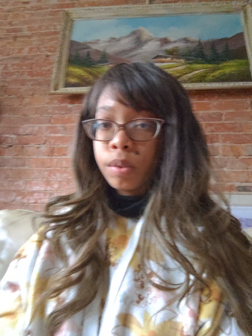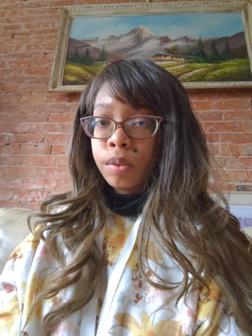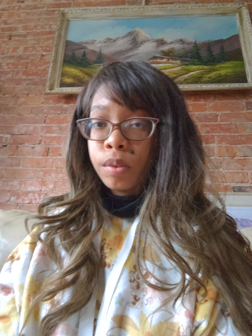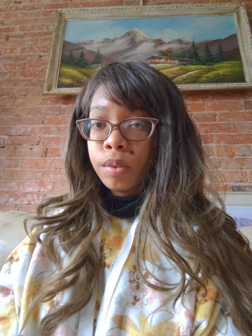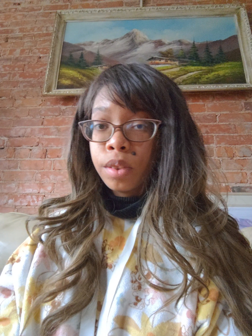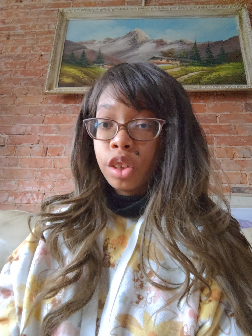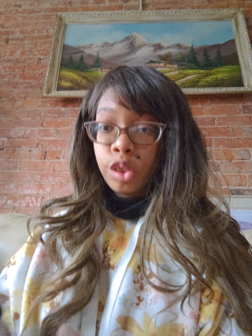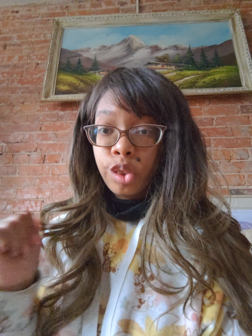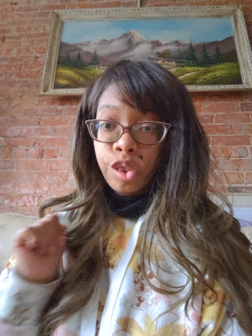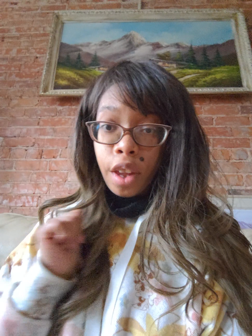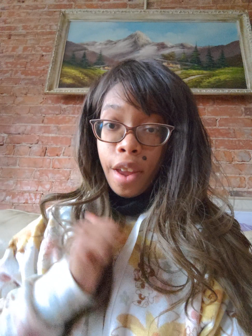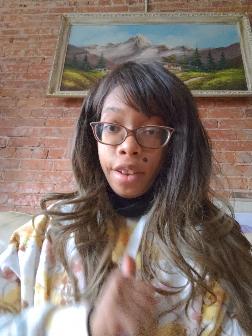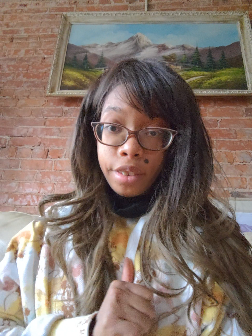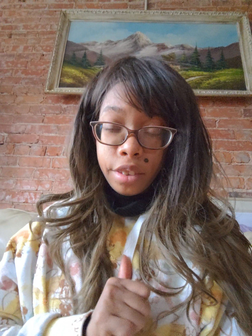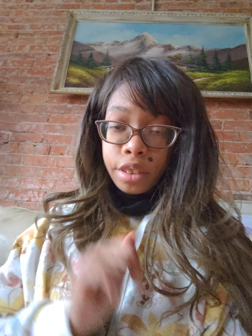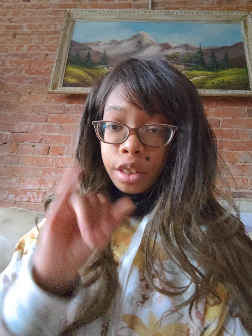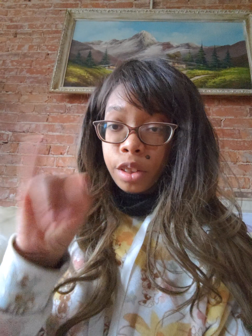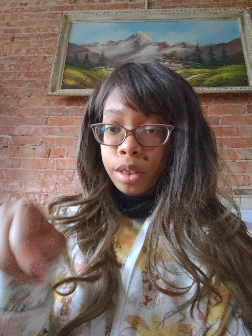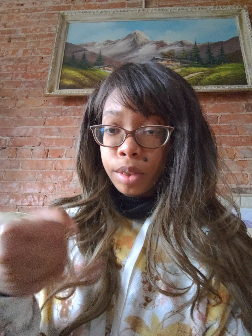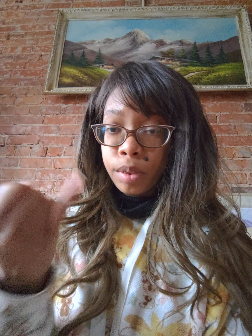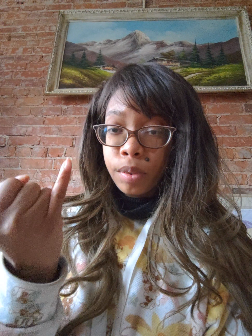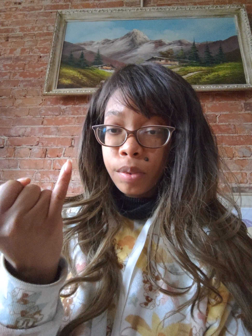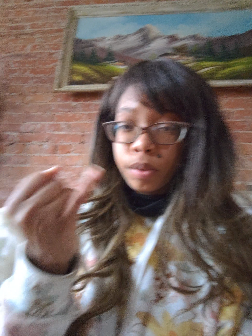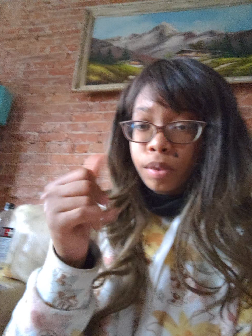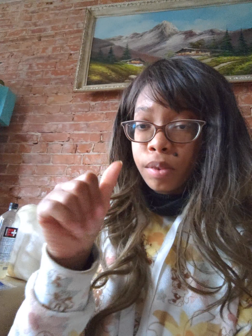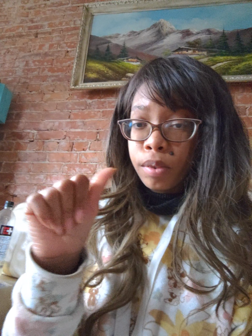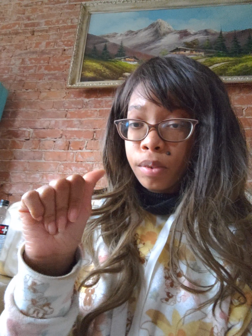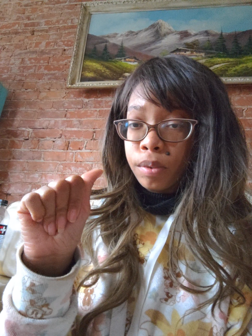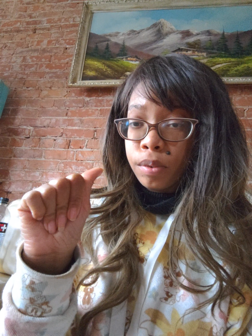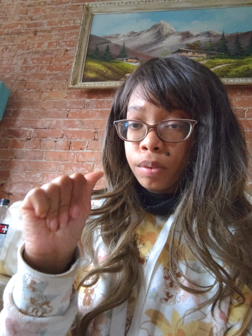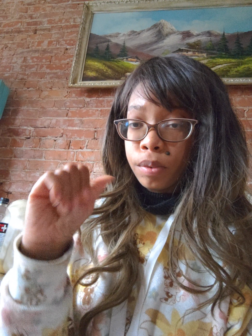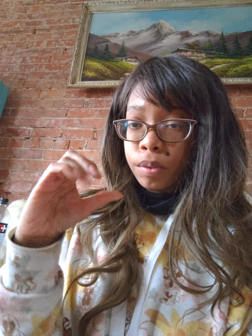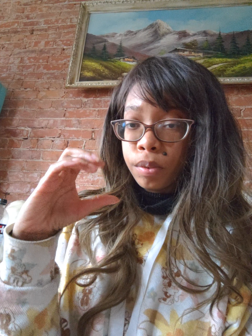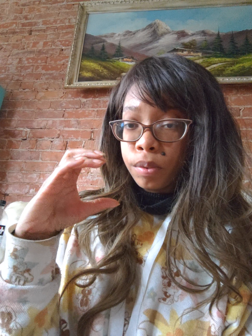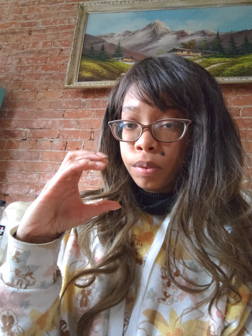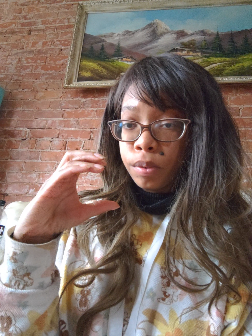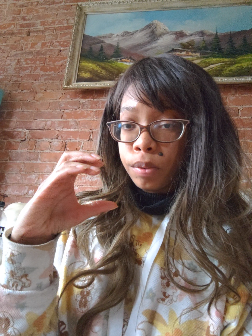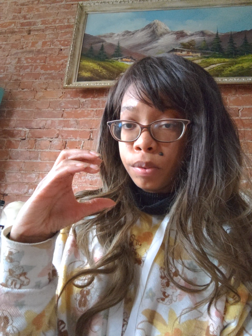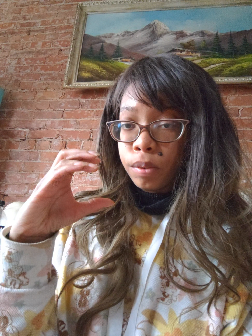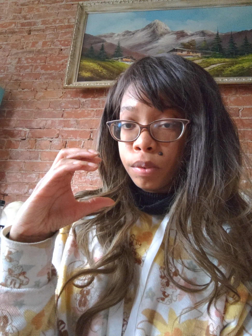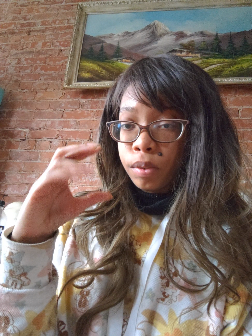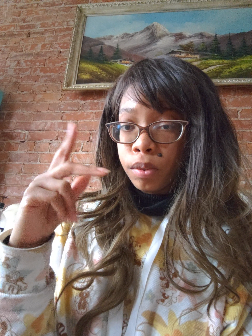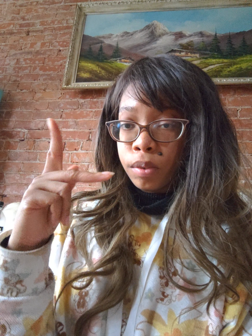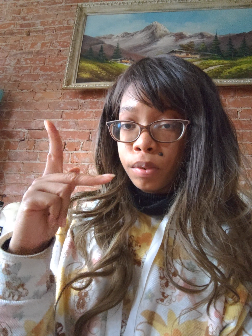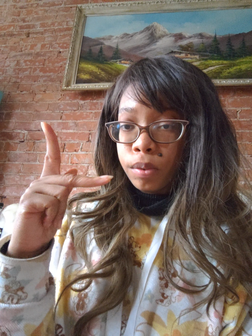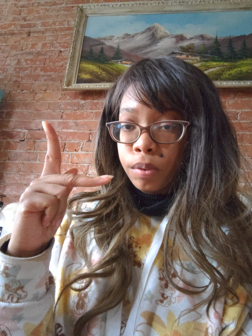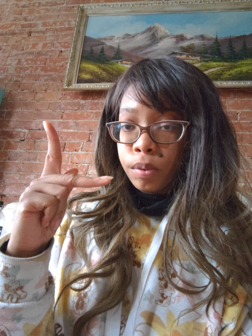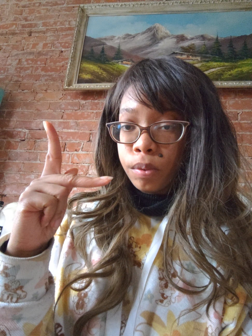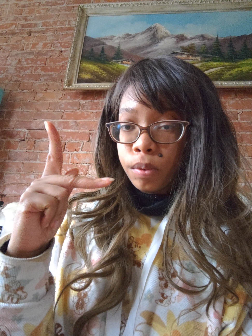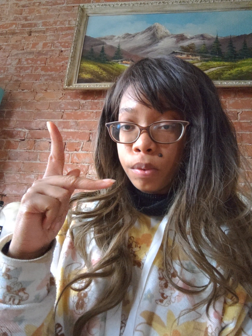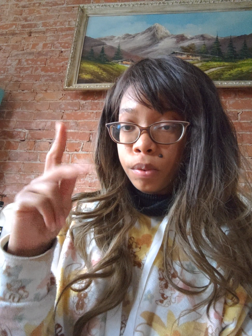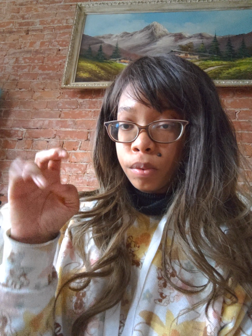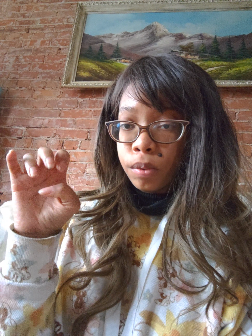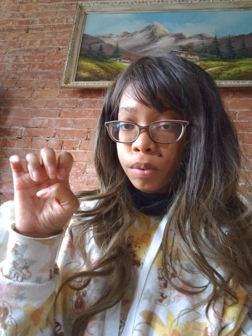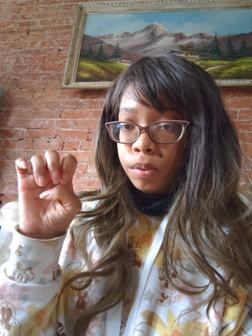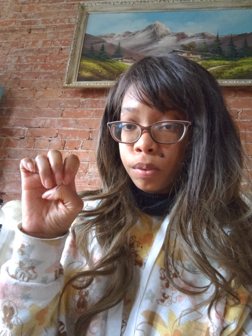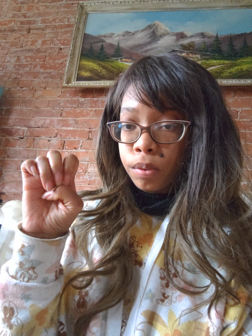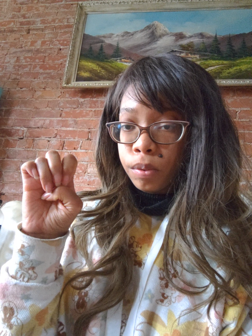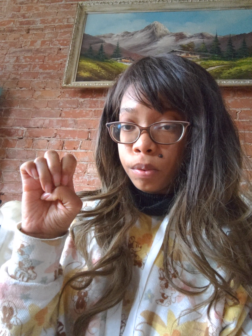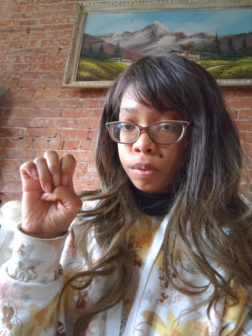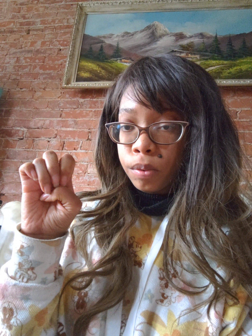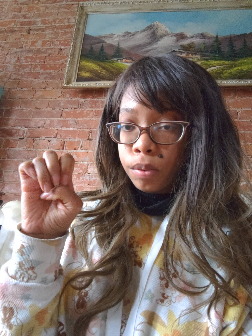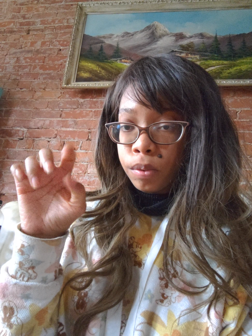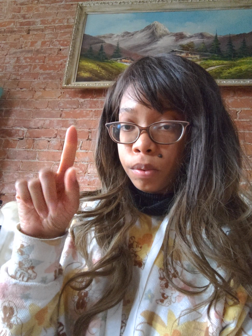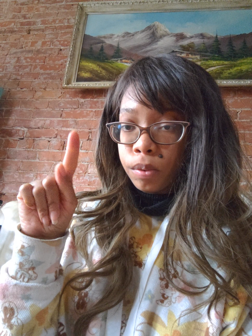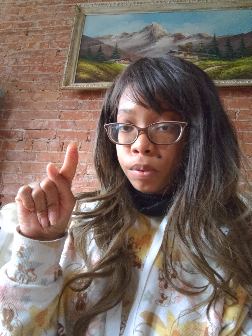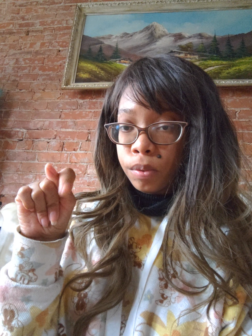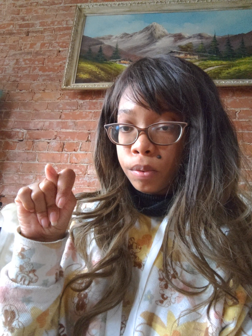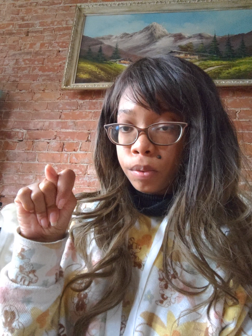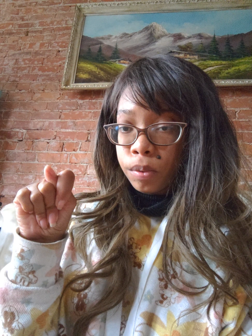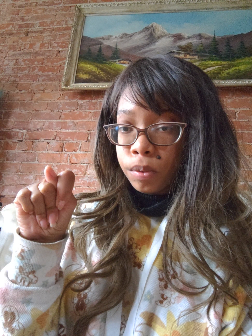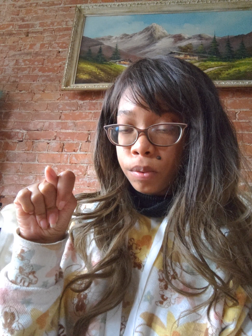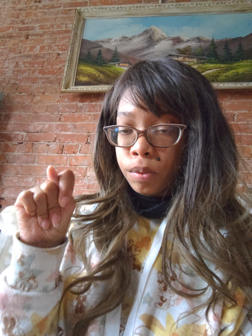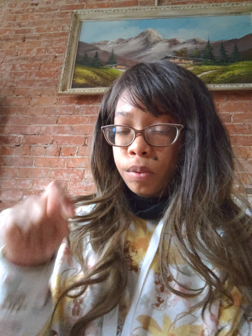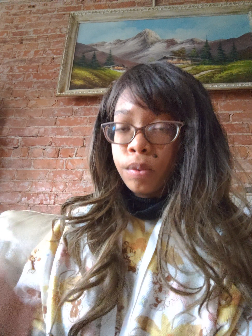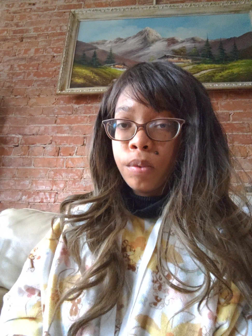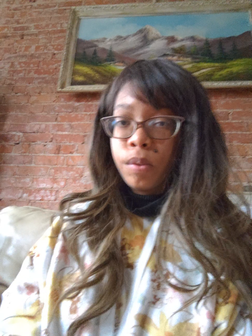jacket